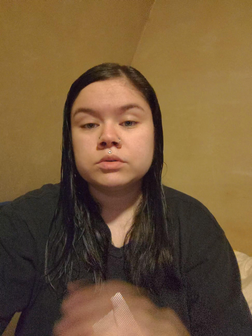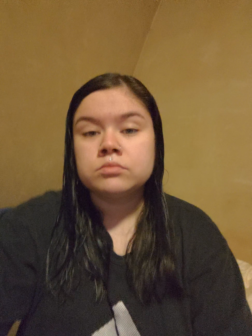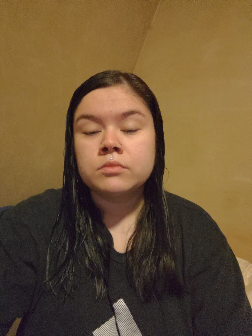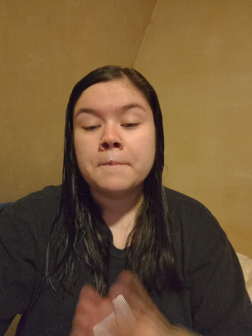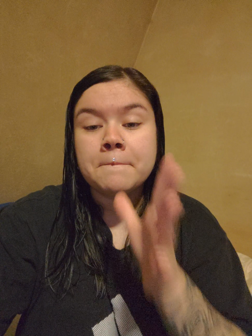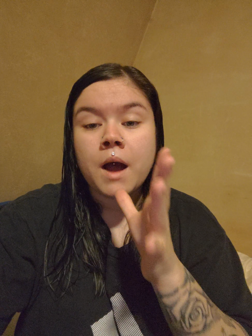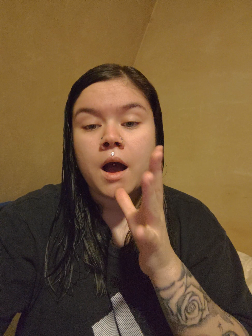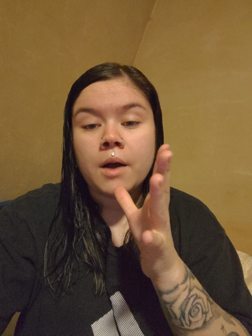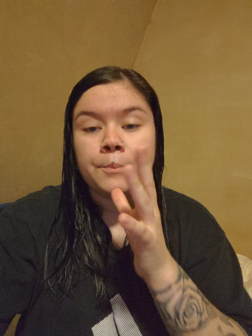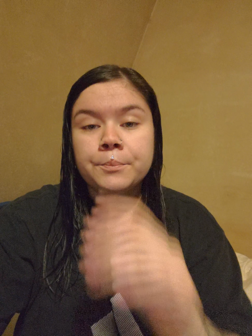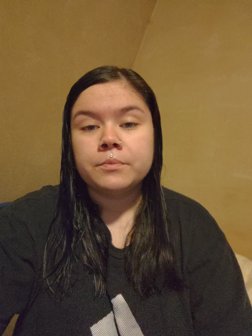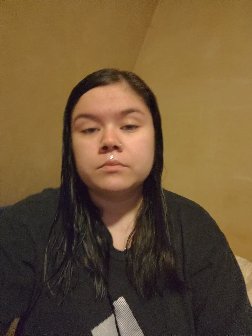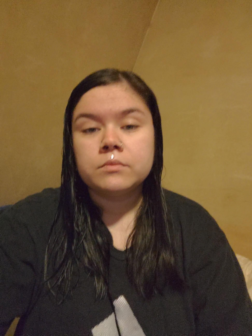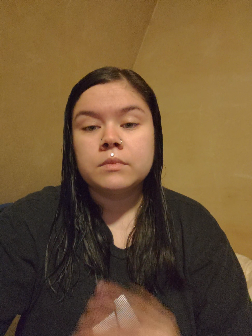mom